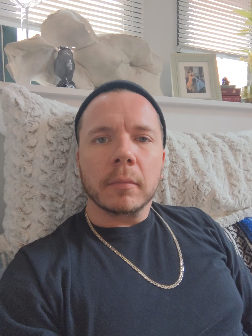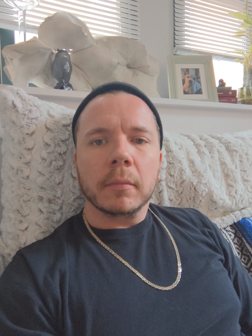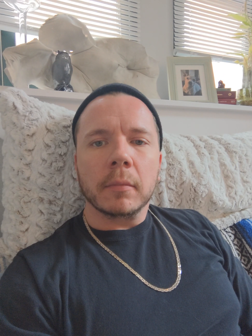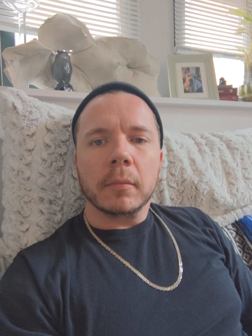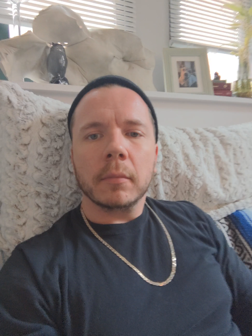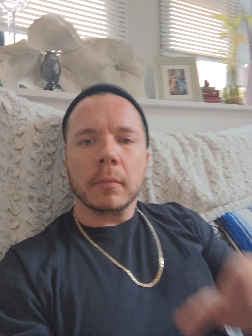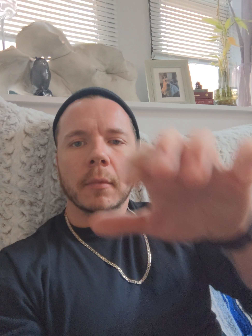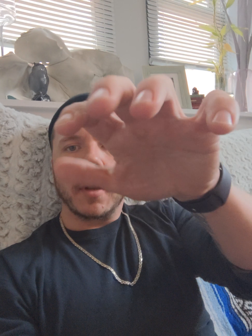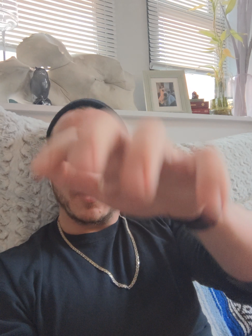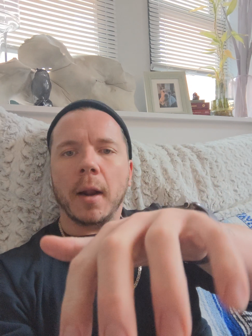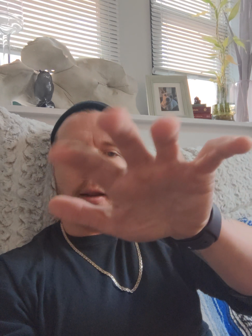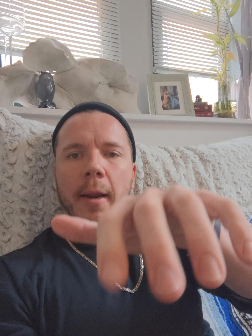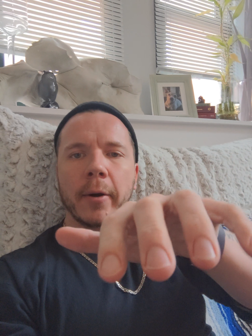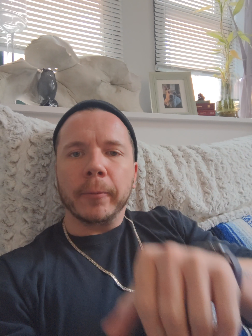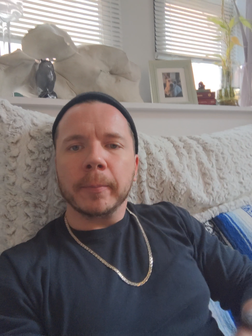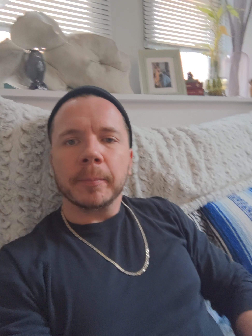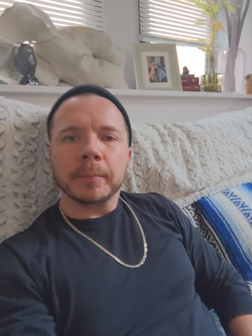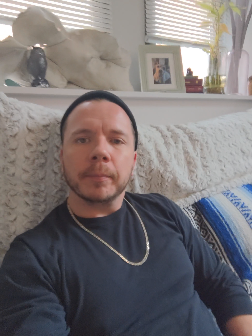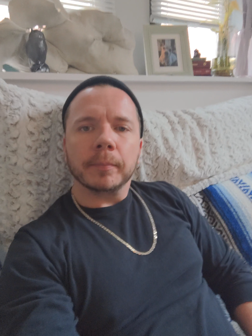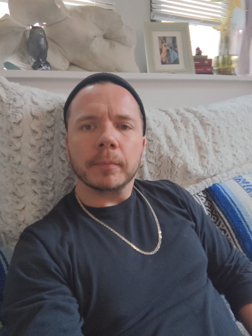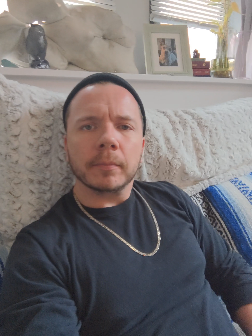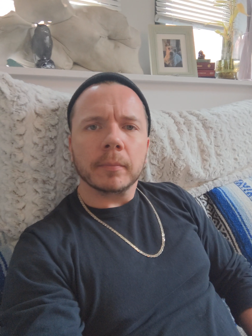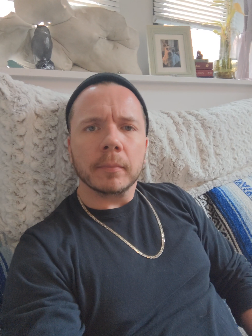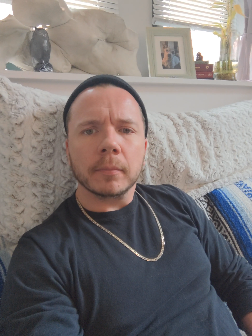alligator